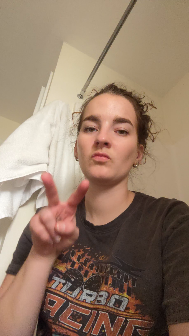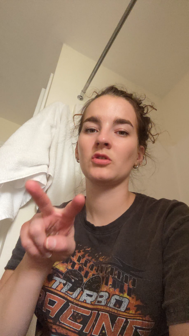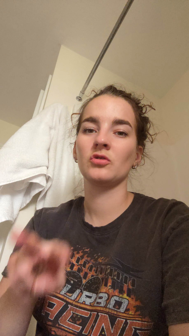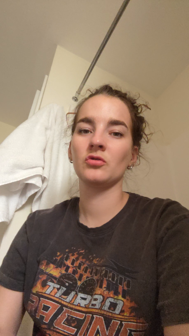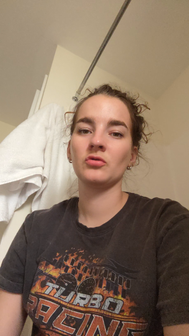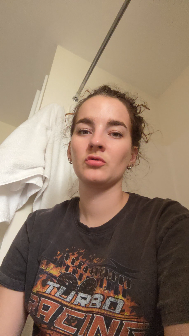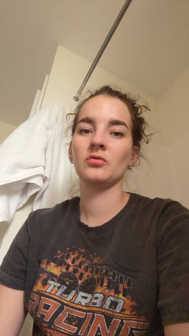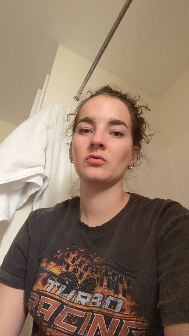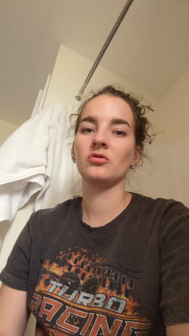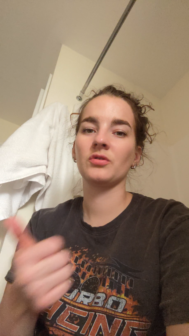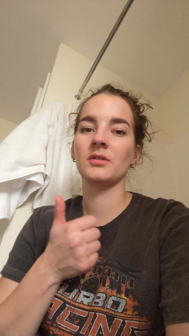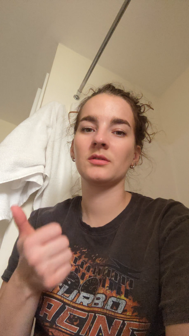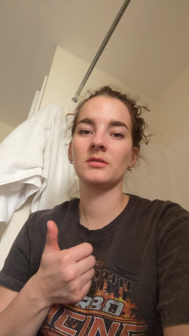chase